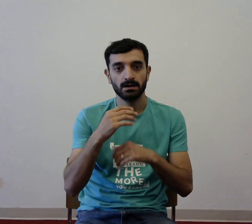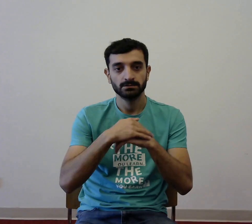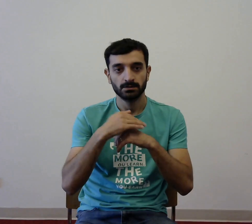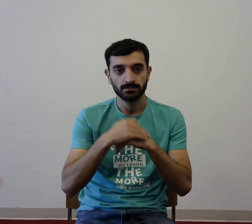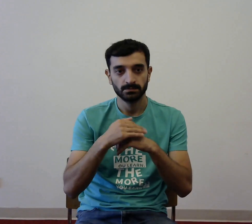axşam